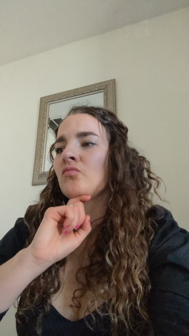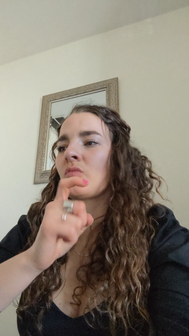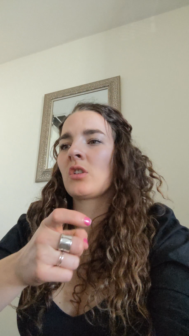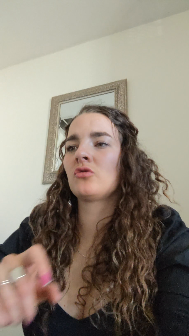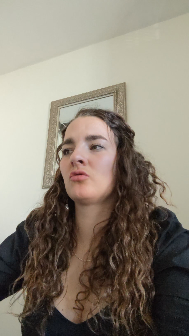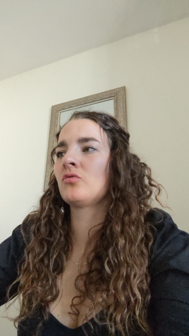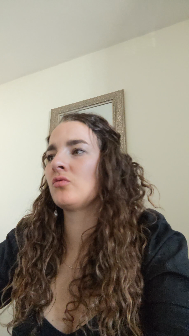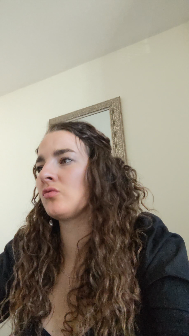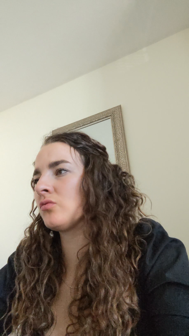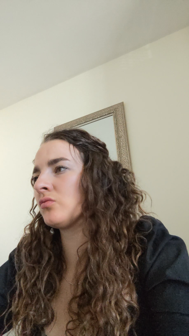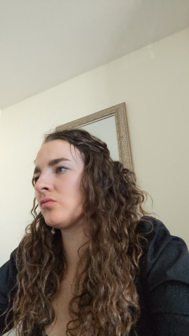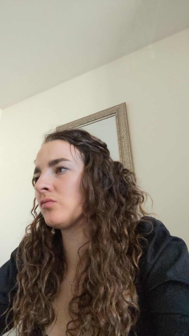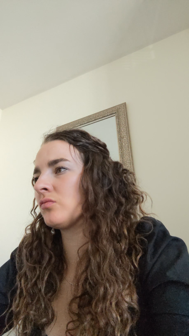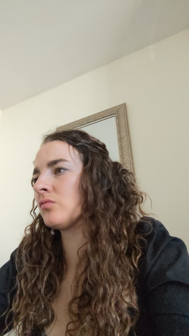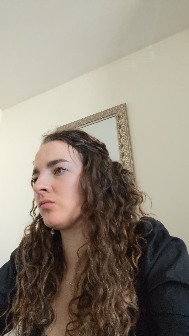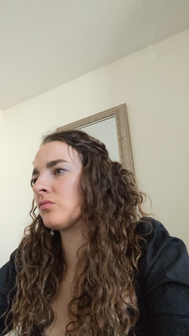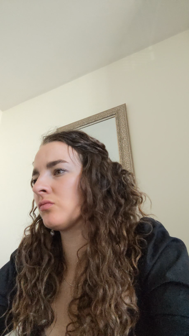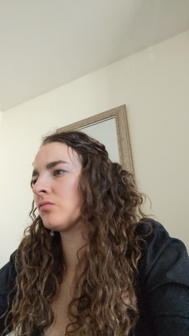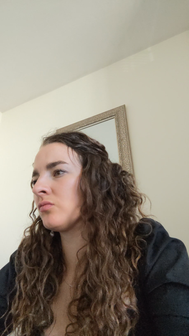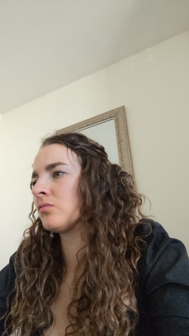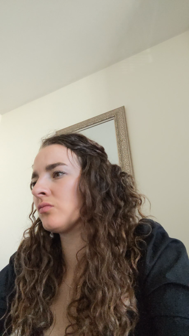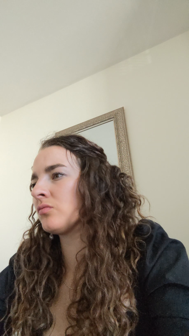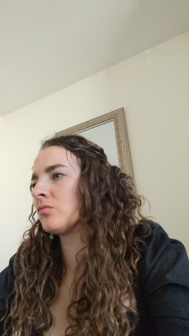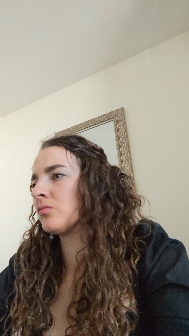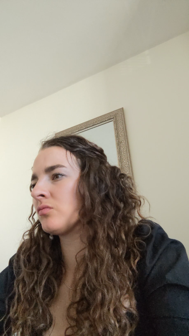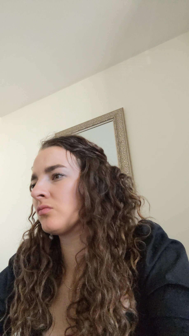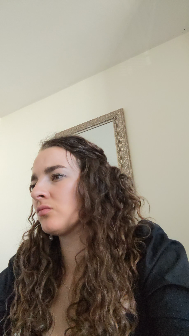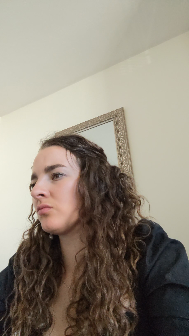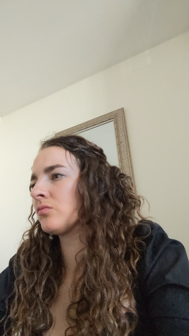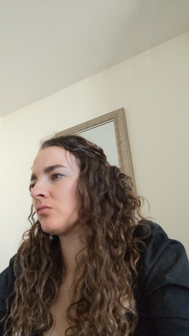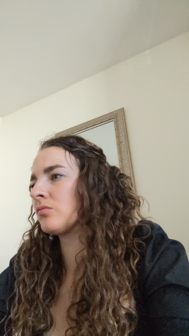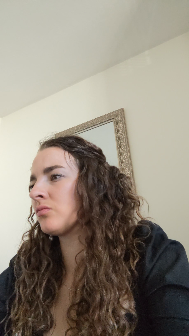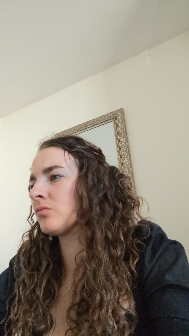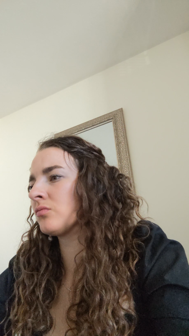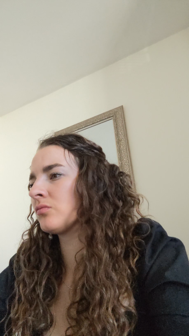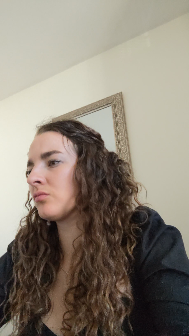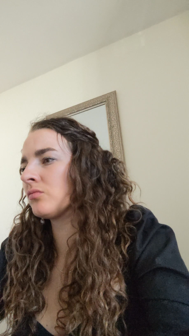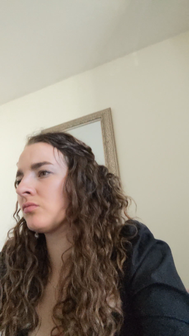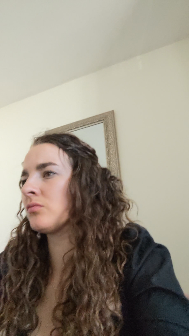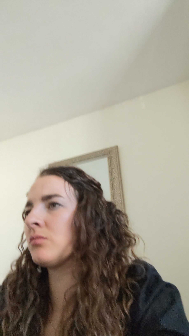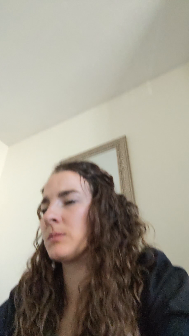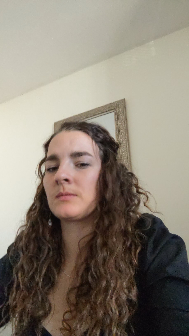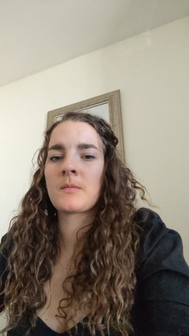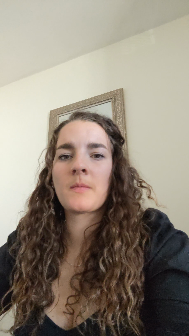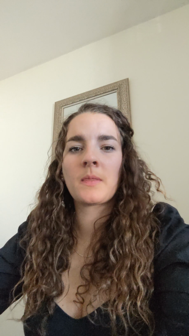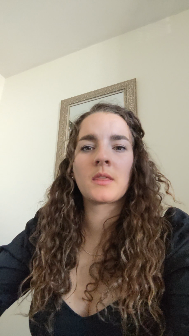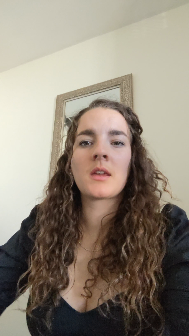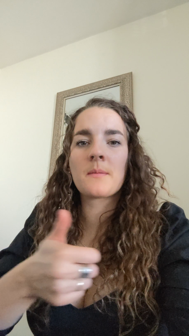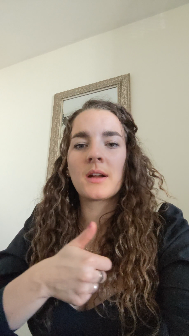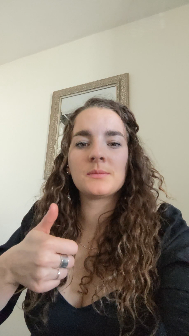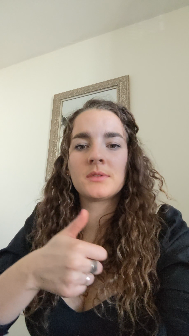basement